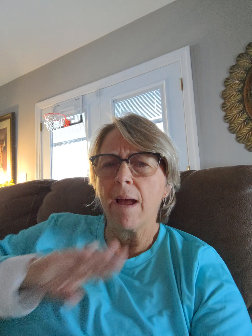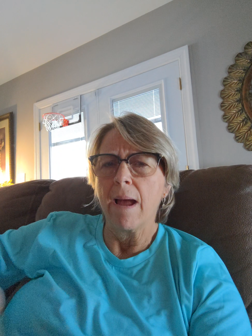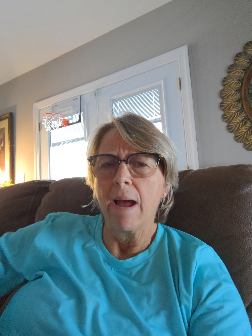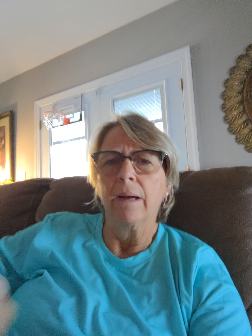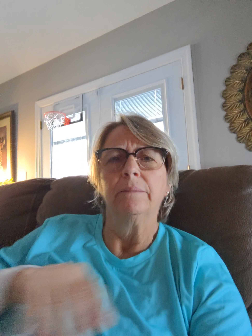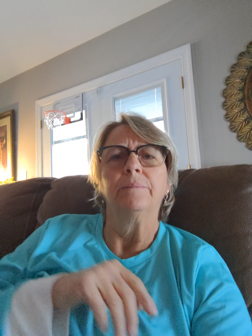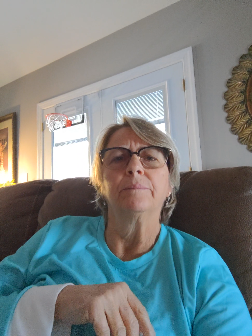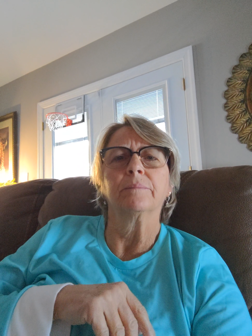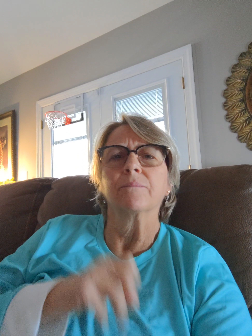quiet